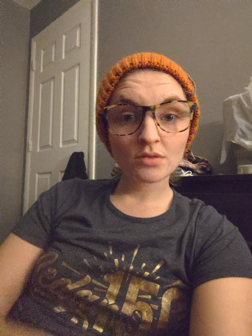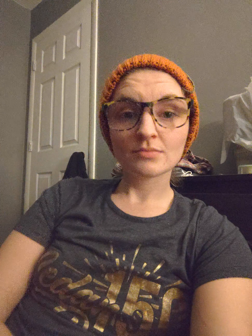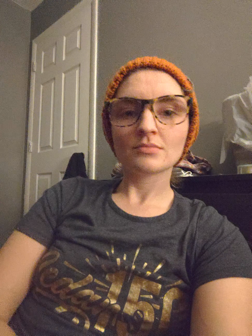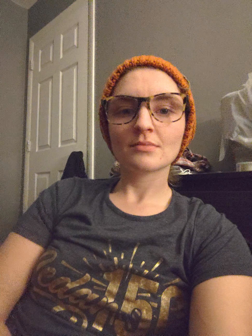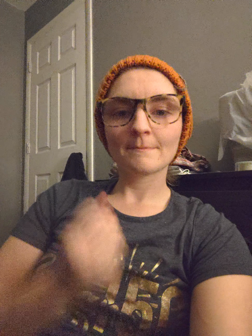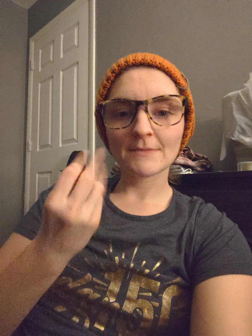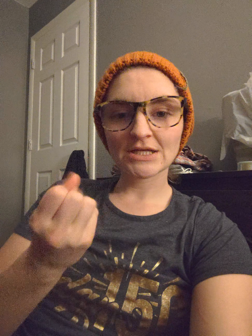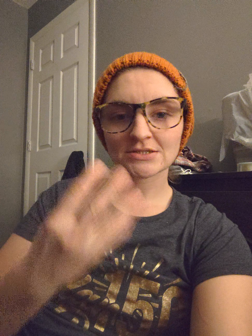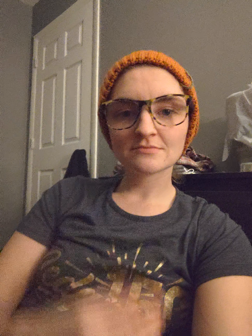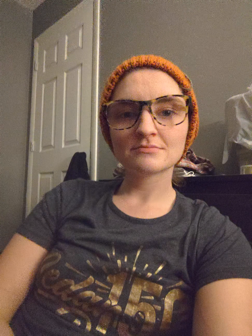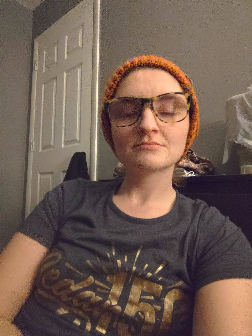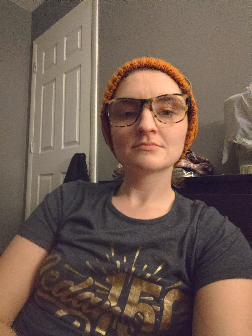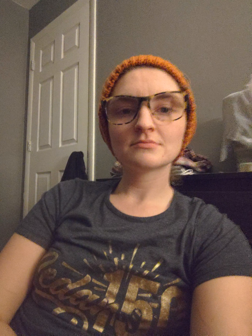many